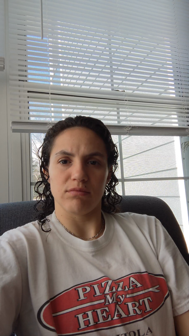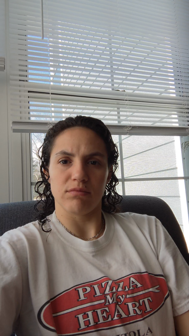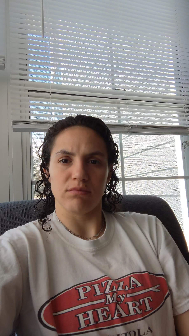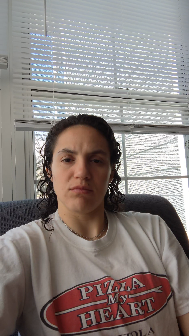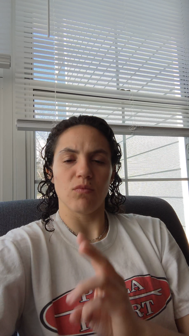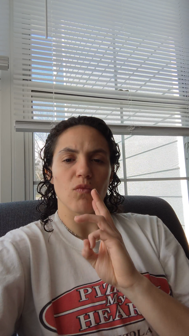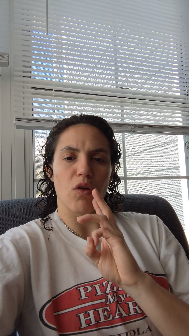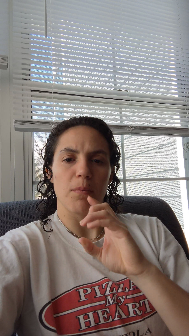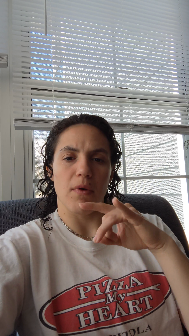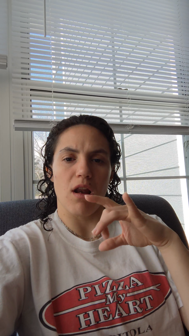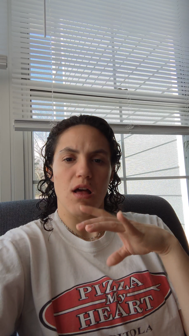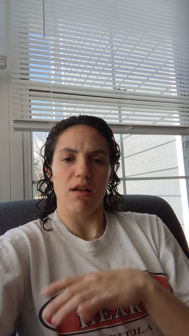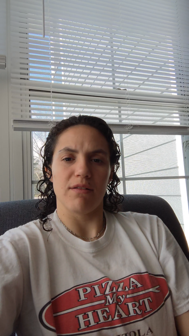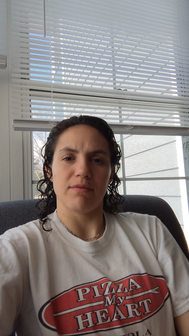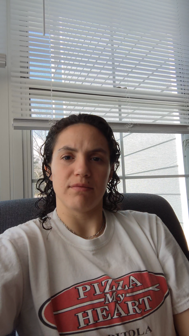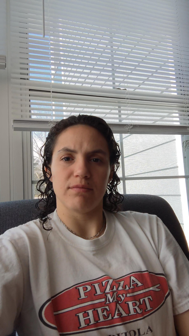melon